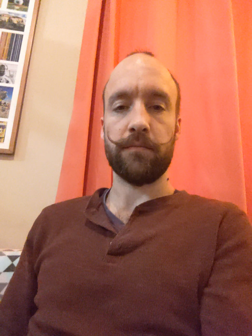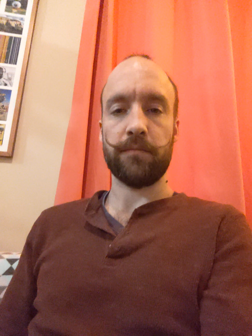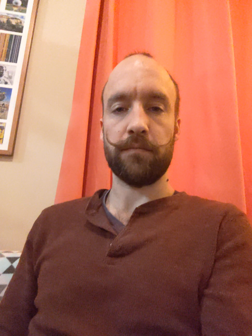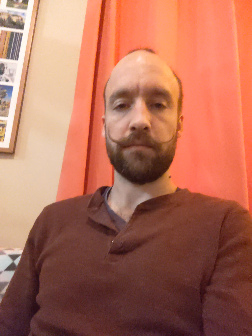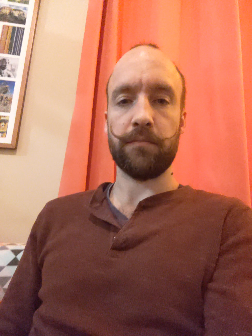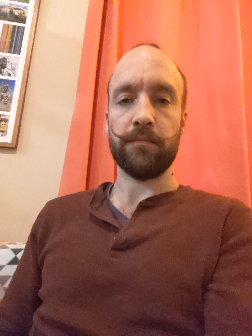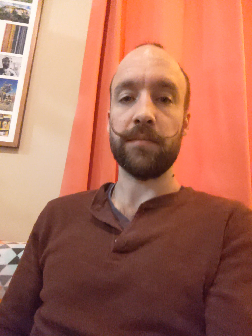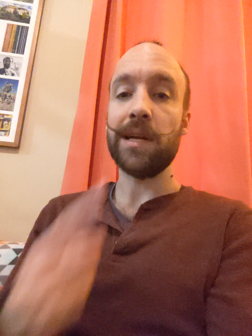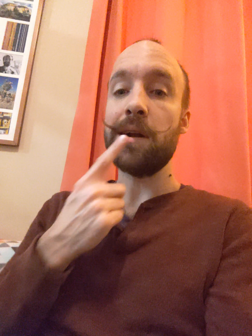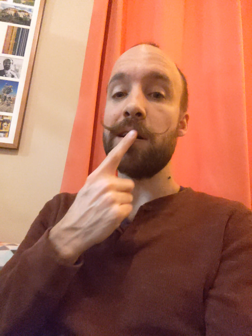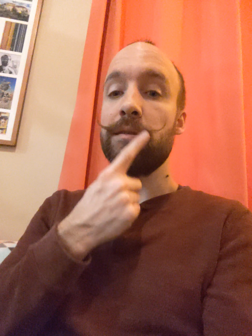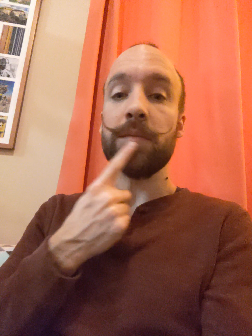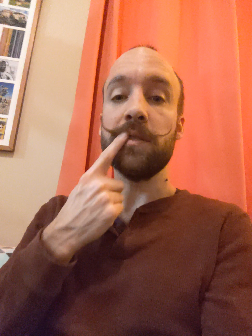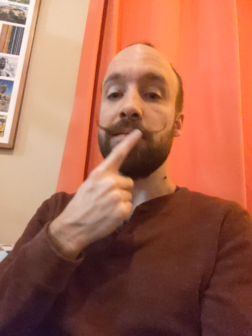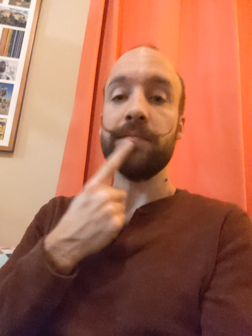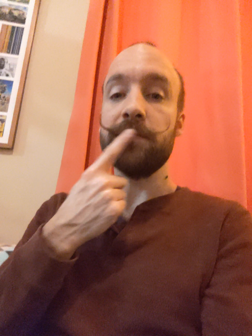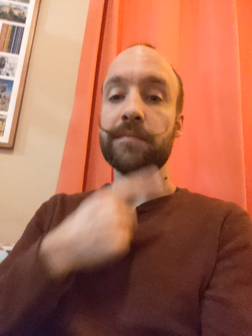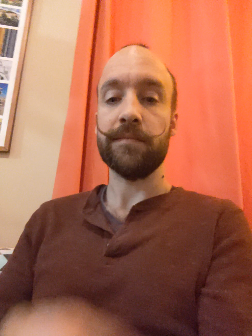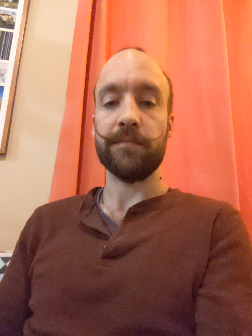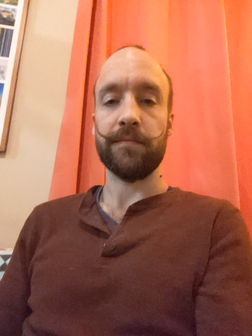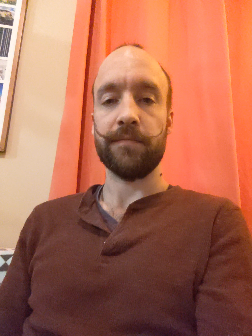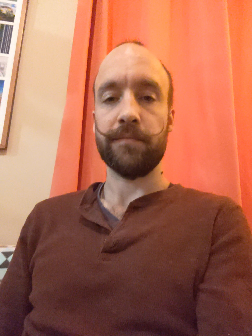lips